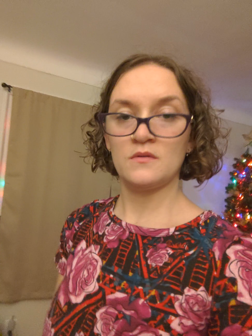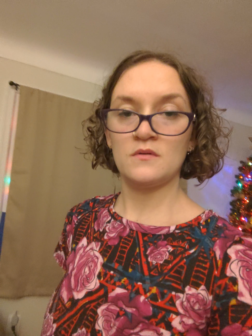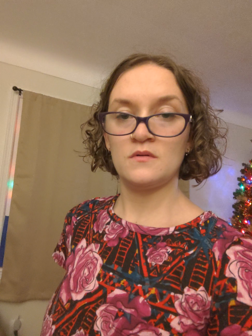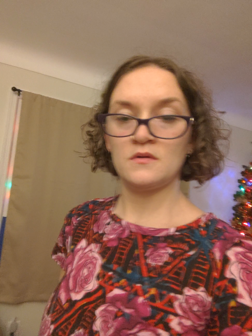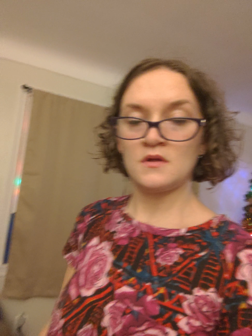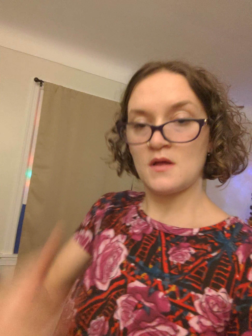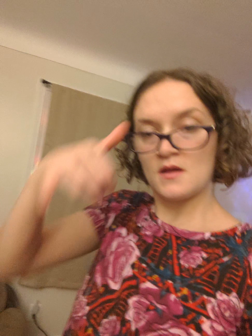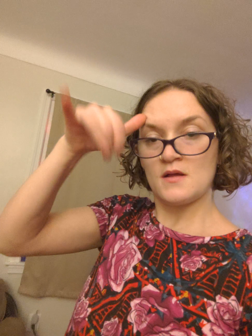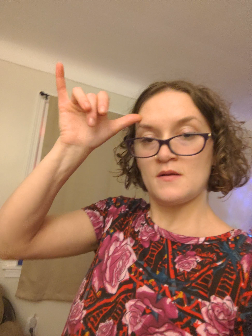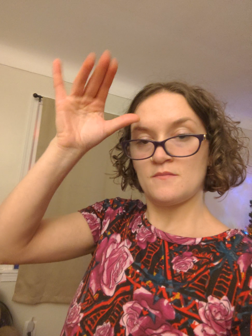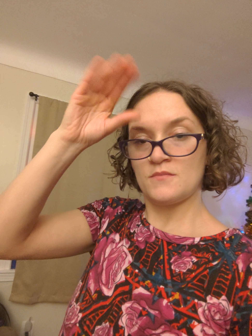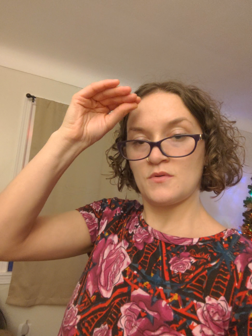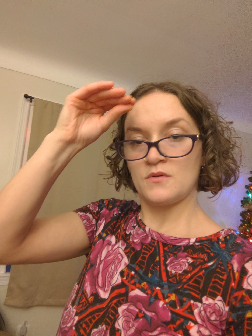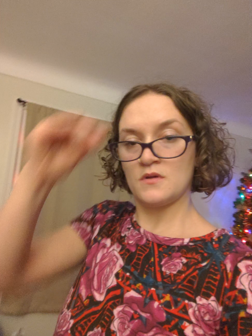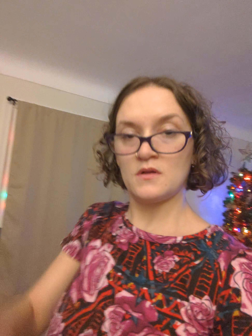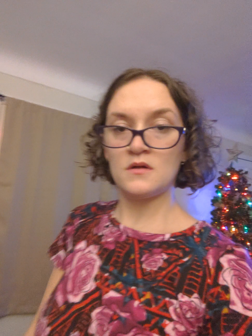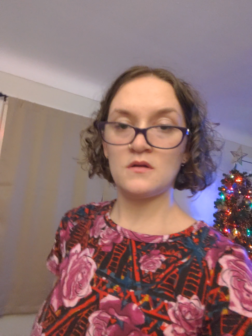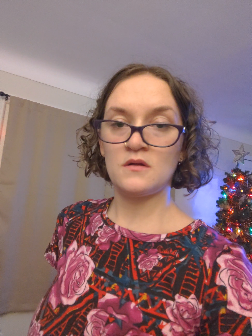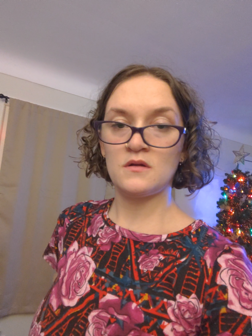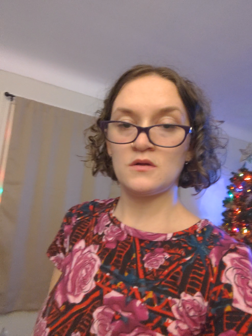cowboy